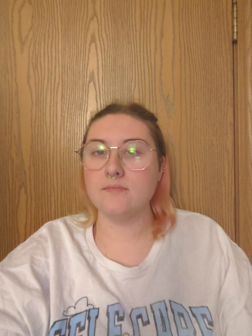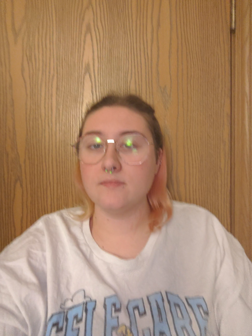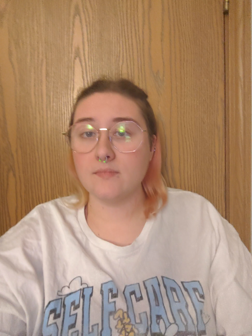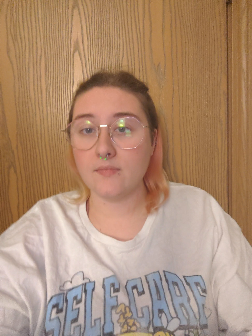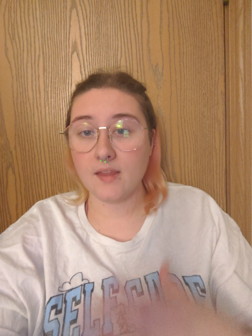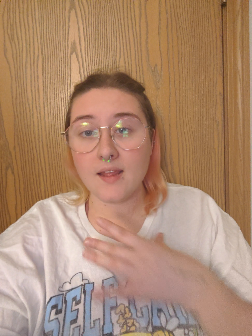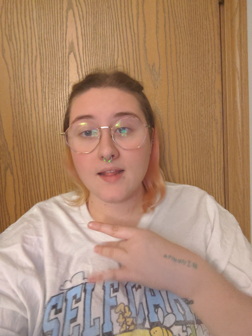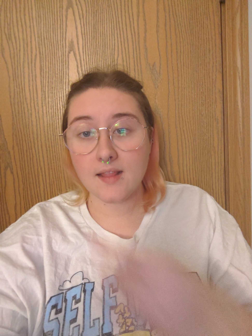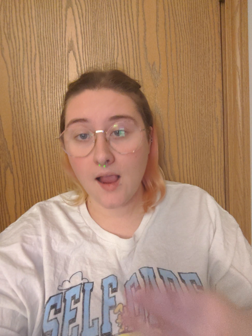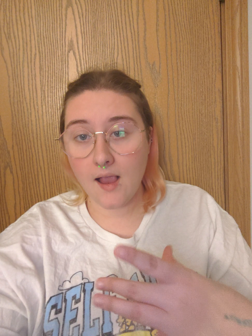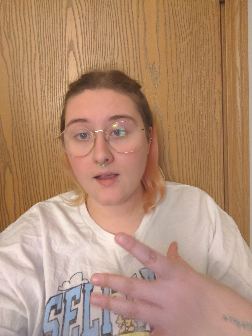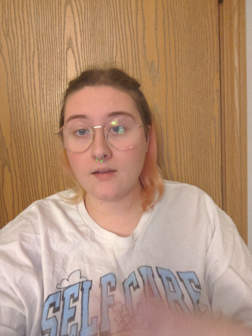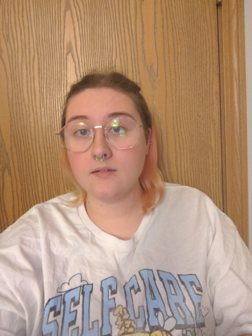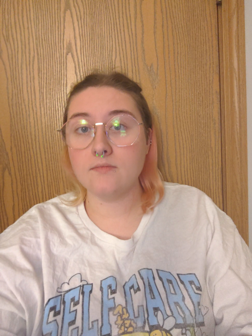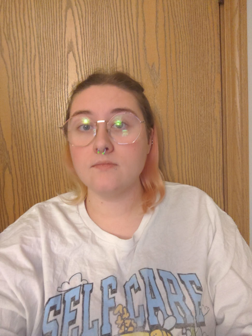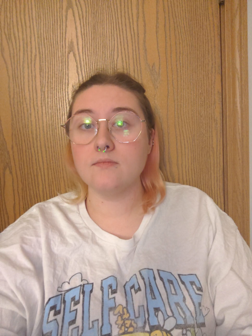like